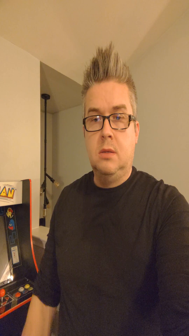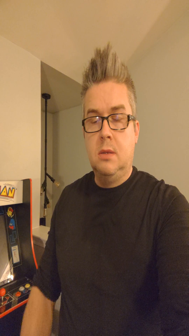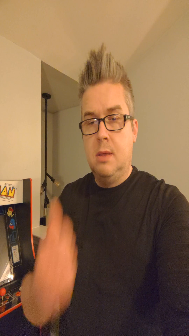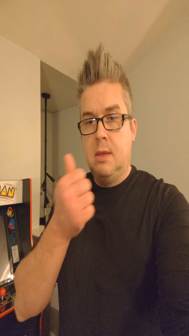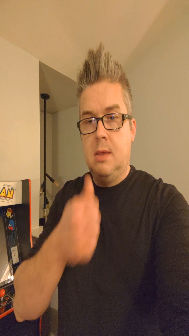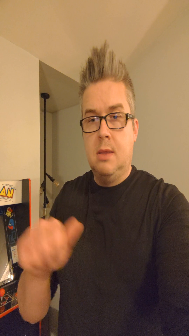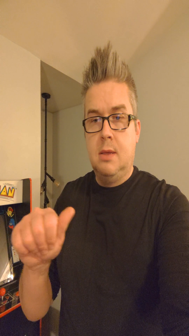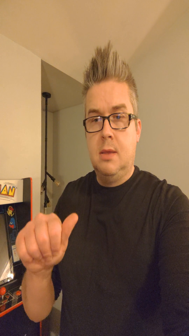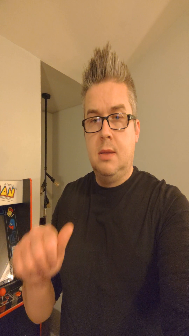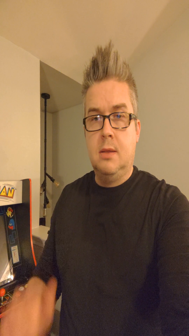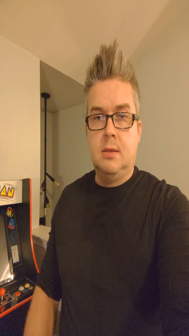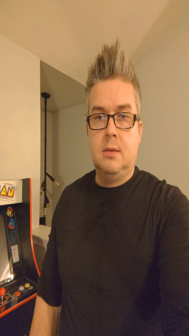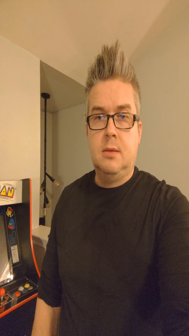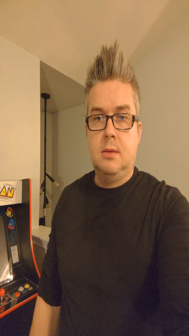any